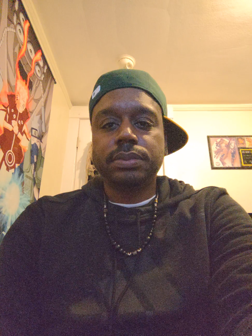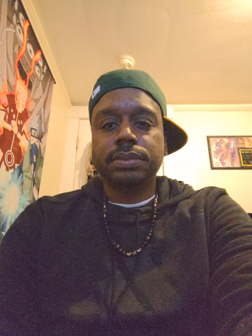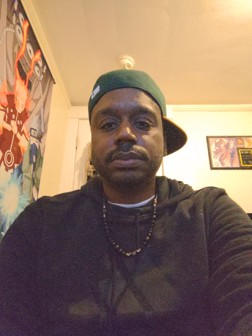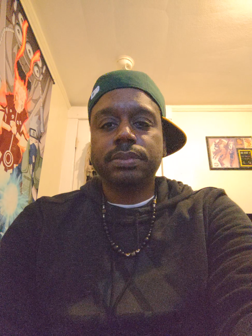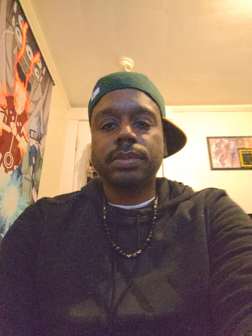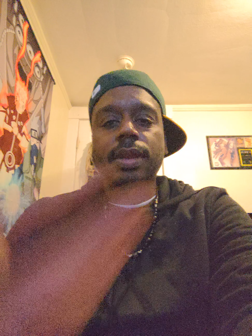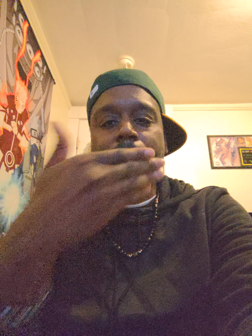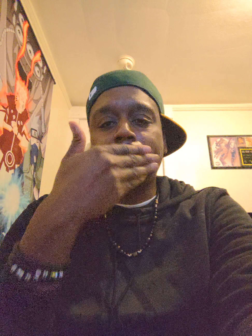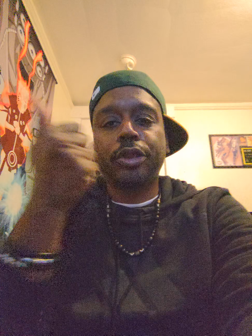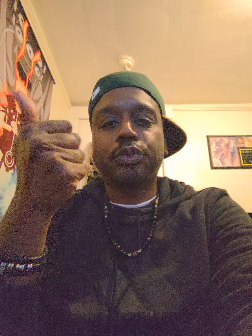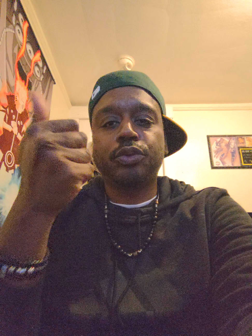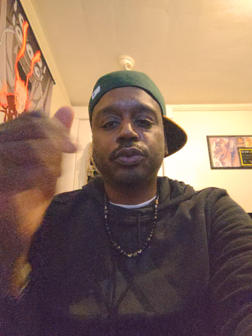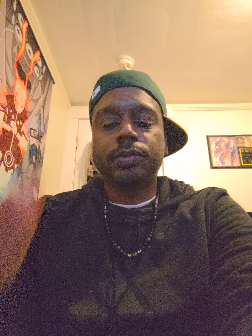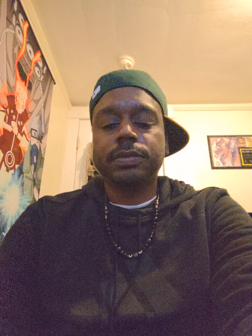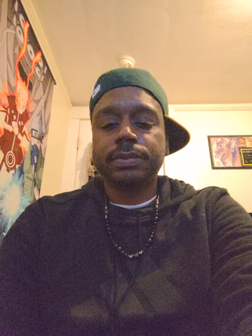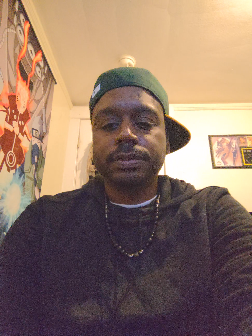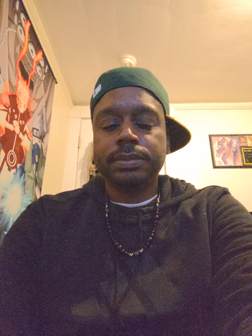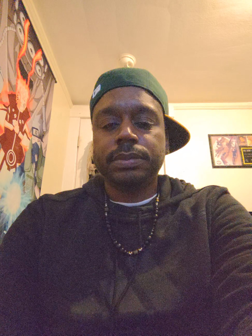better